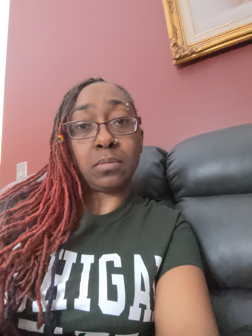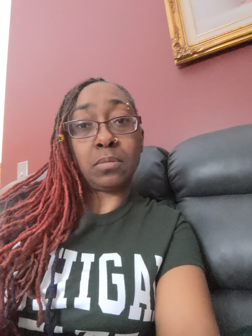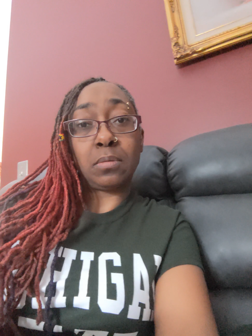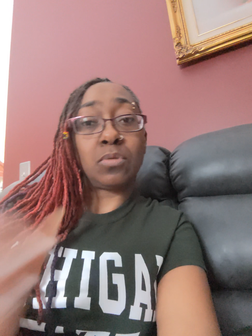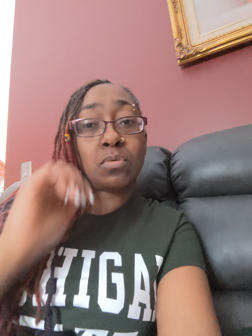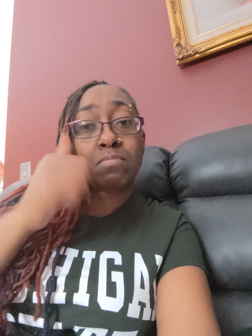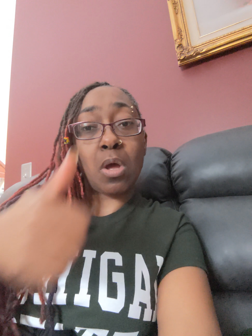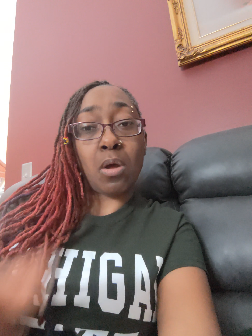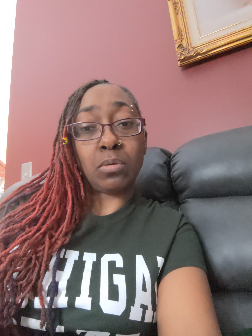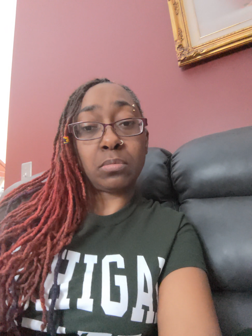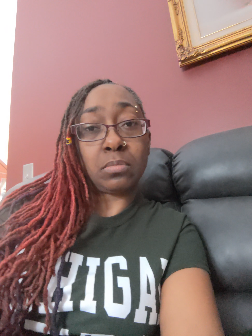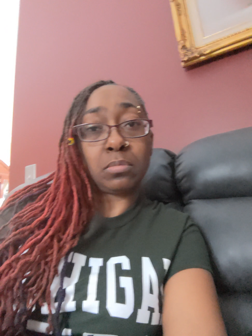tomorrow